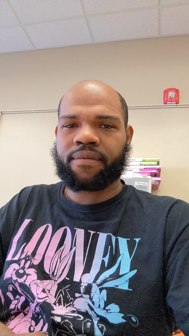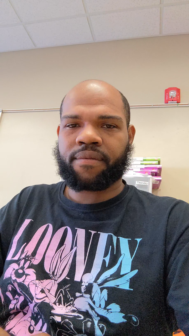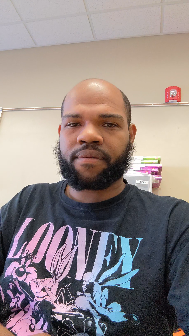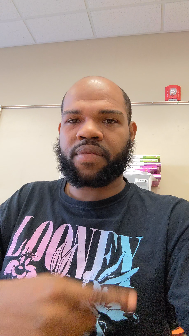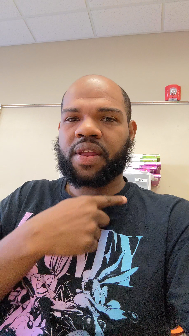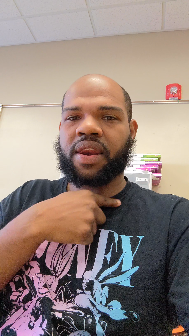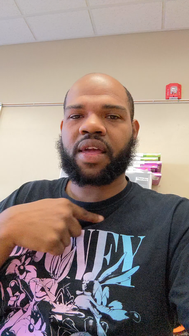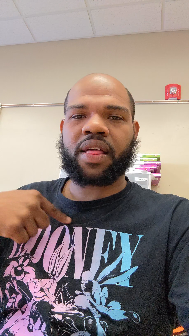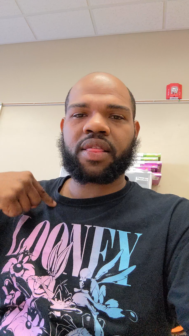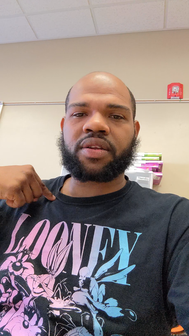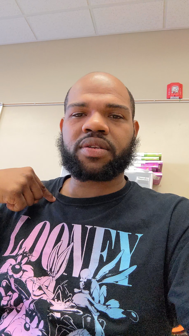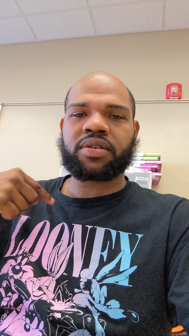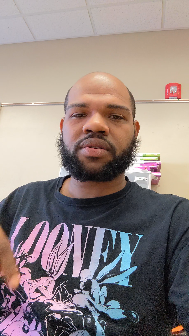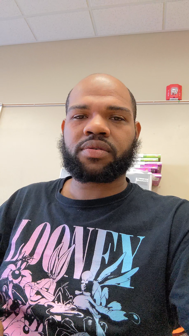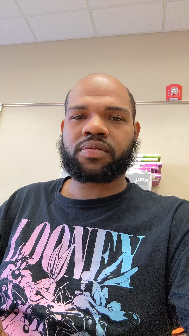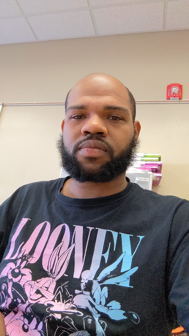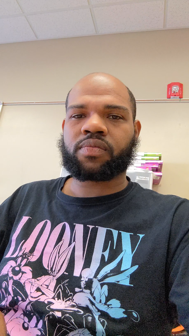necklace